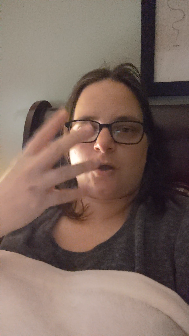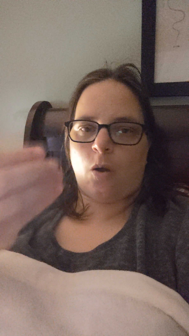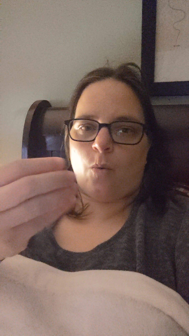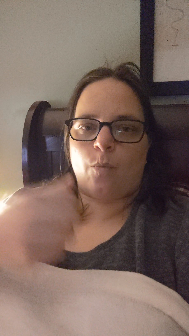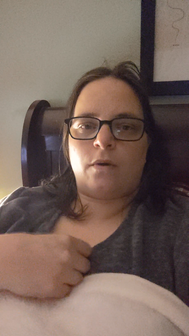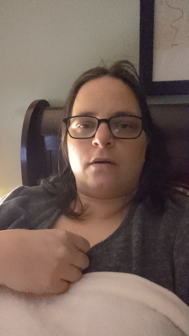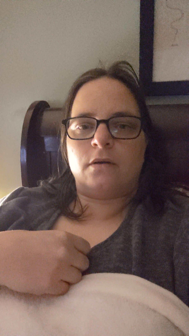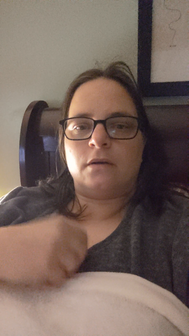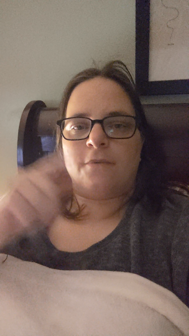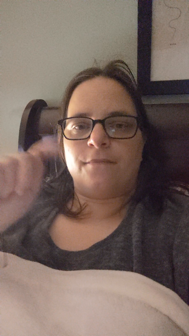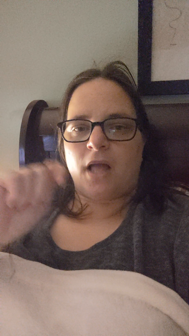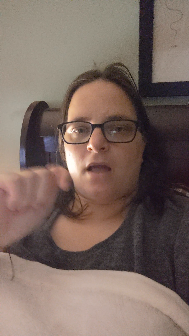bathroom